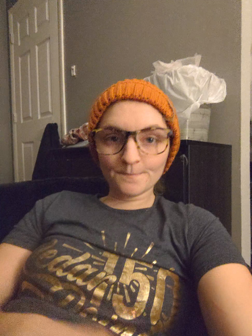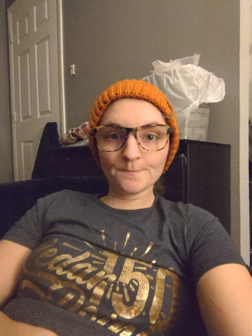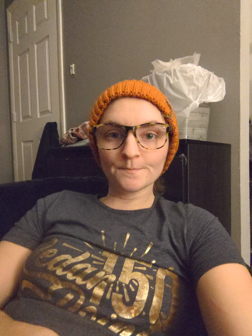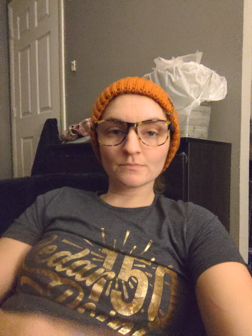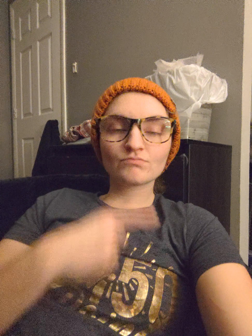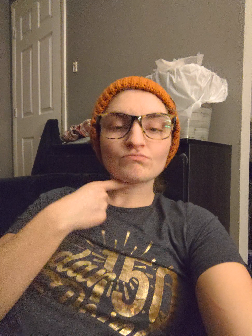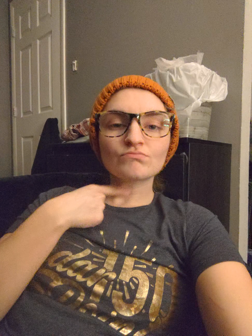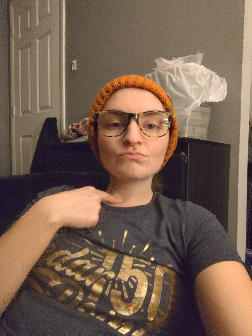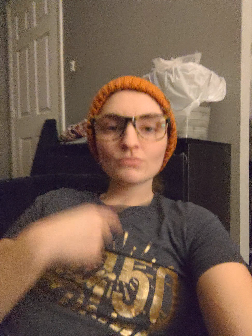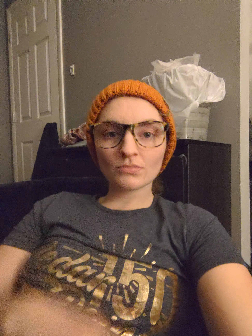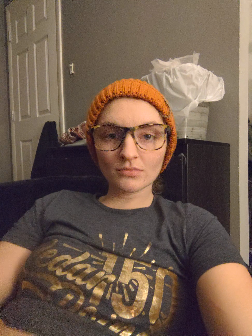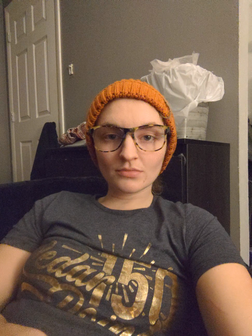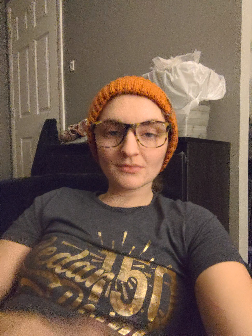thirsty